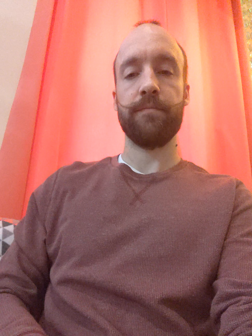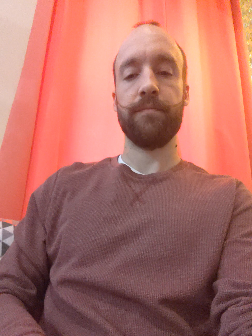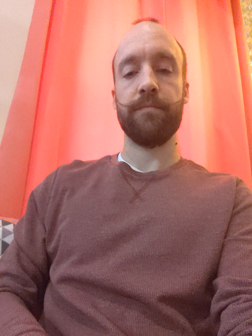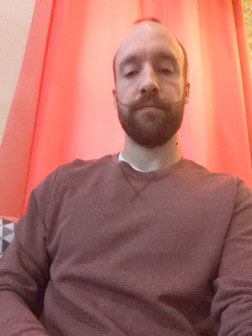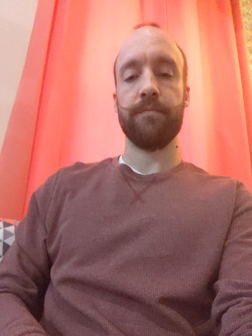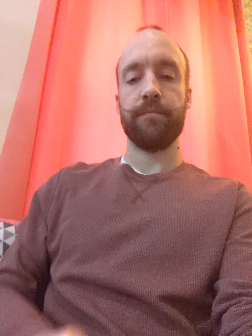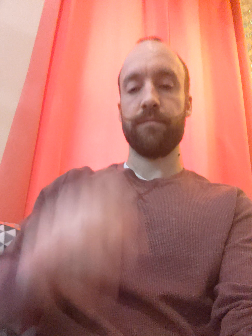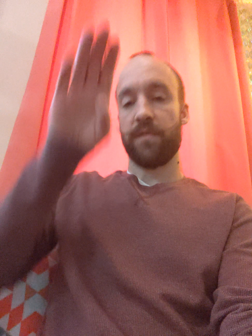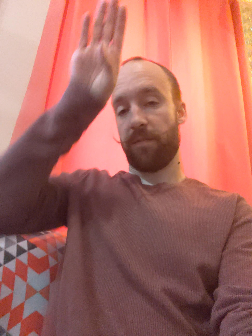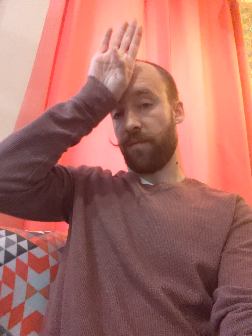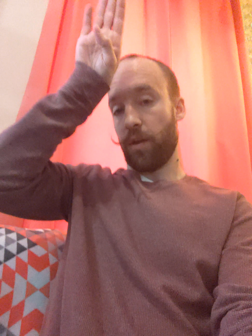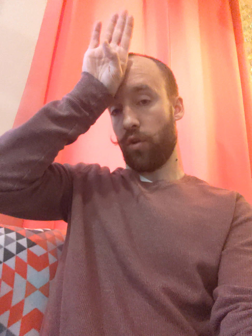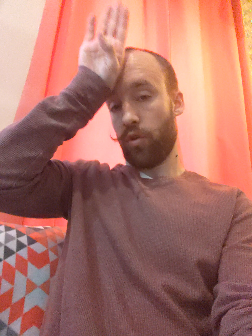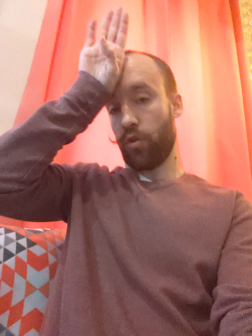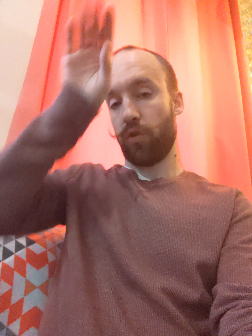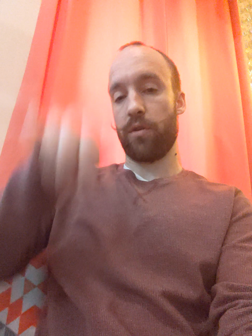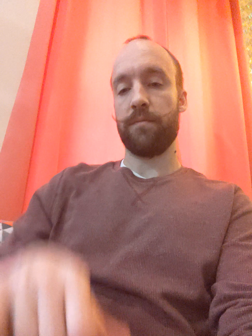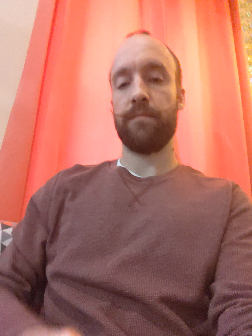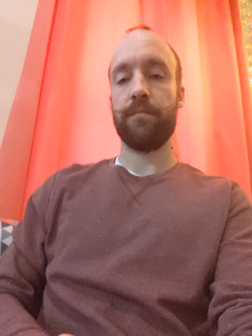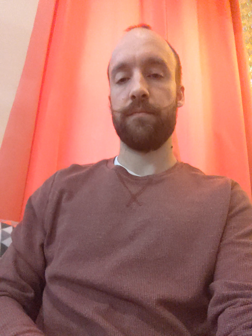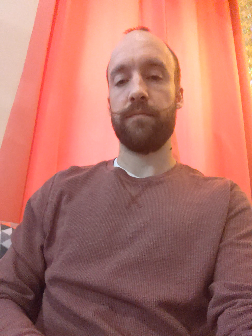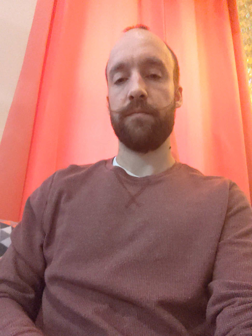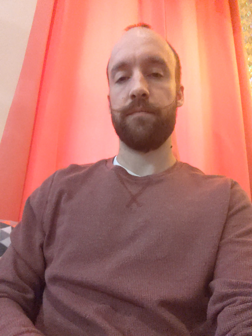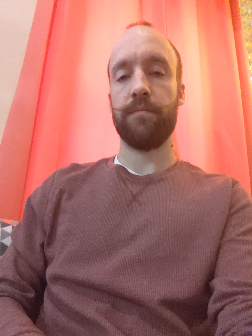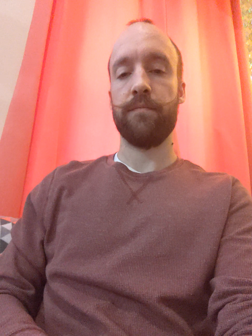fireman